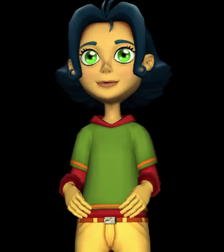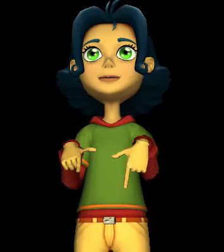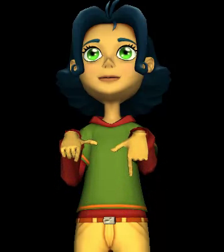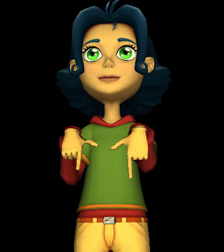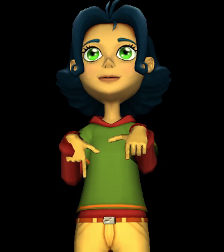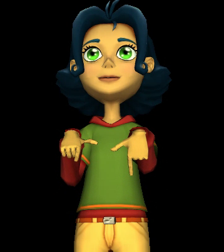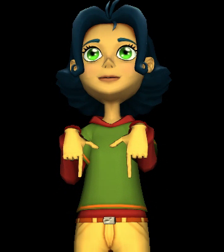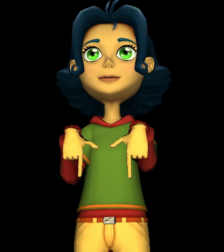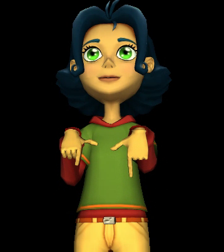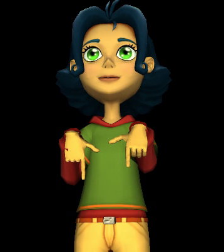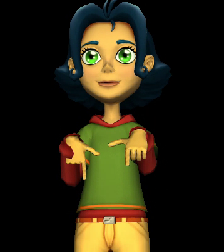سيرا على الأقدام